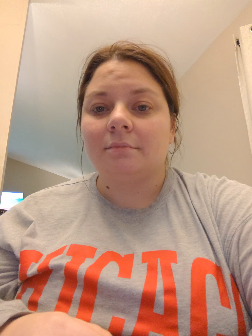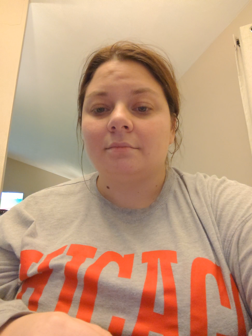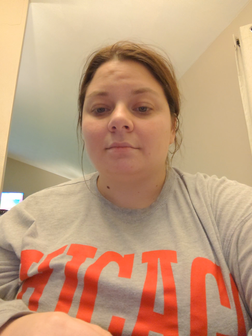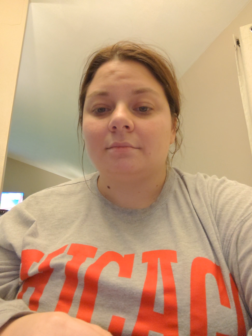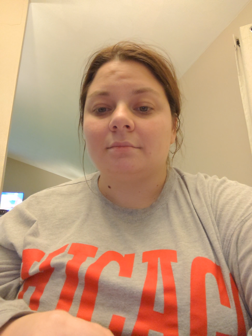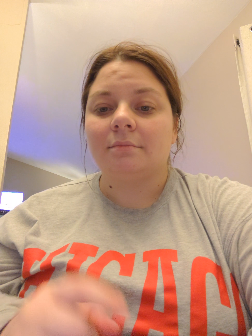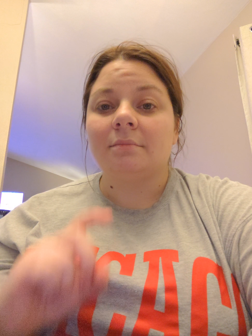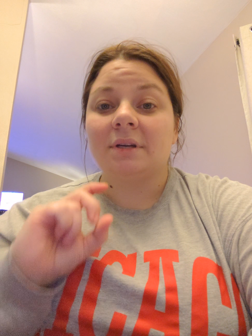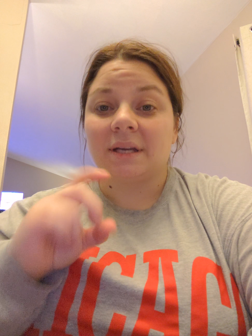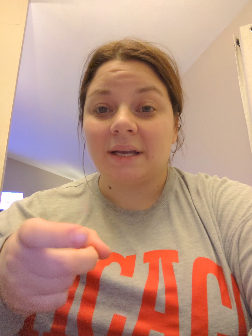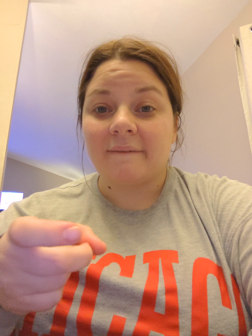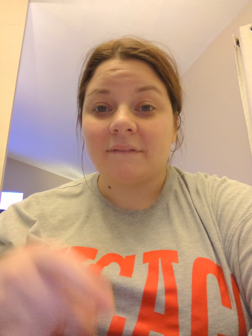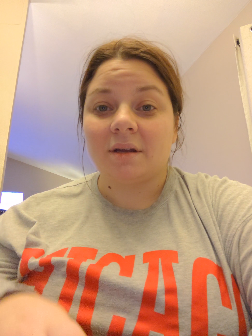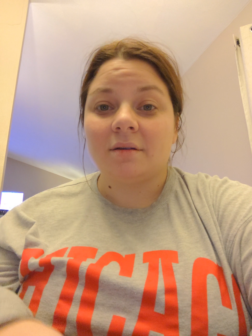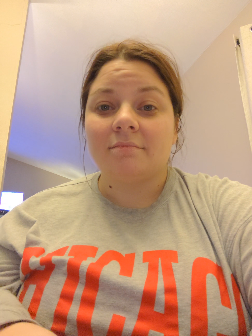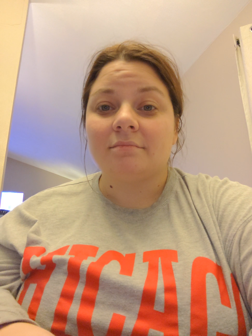gift